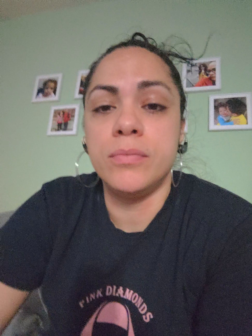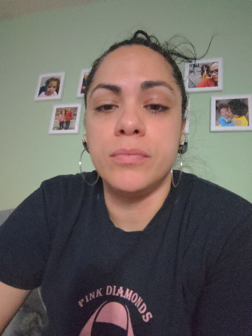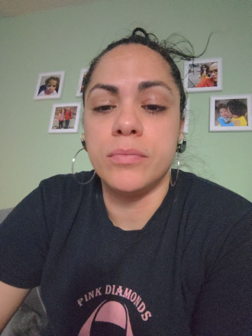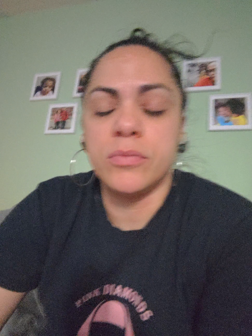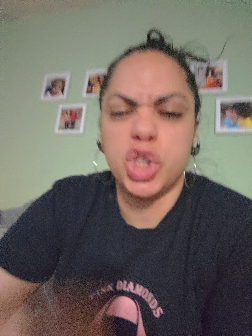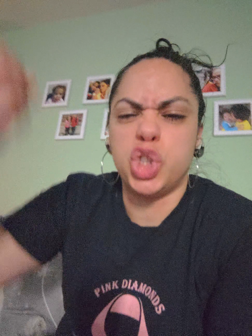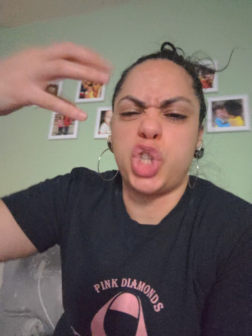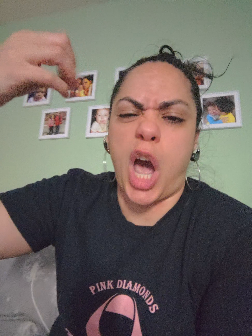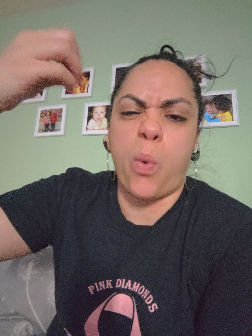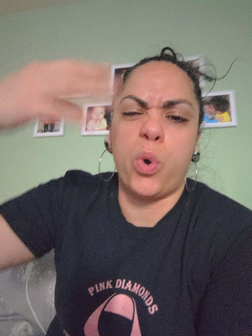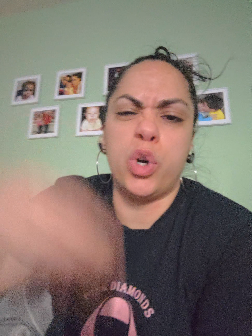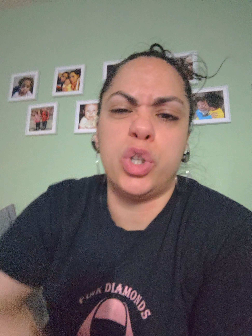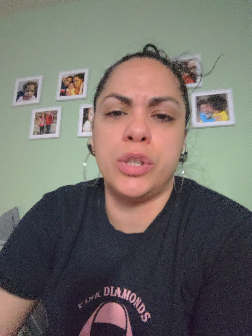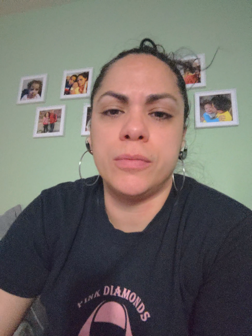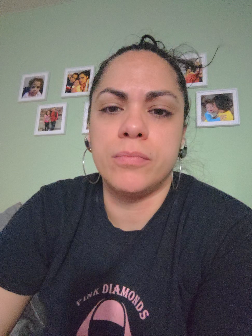shower